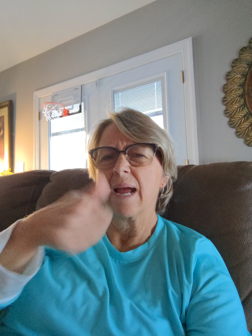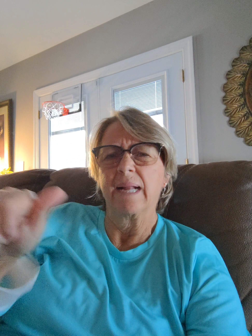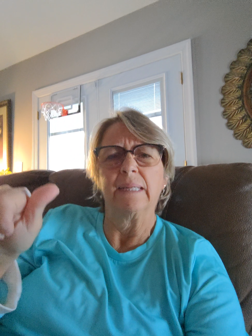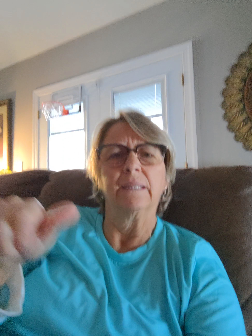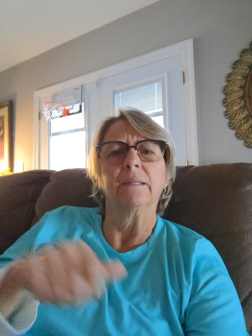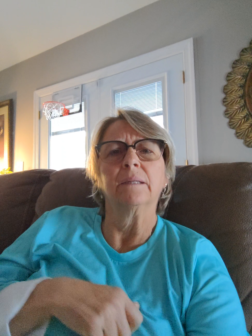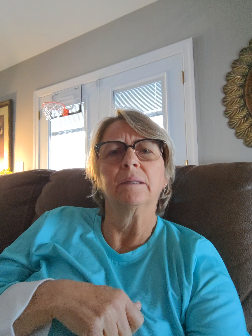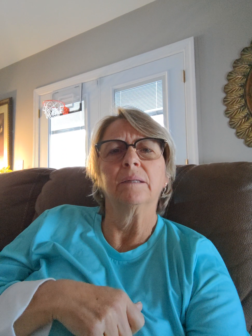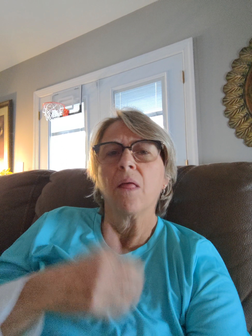any